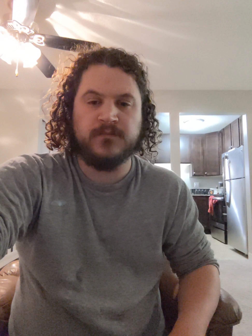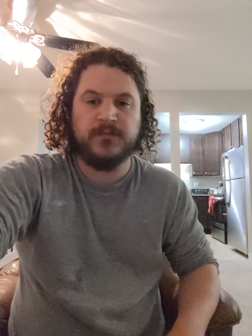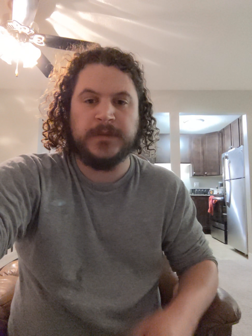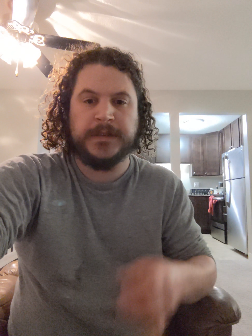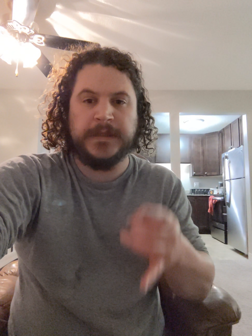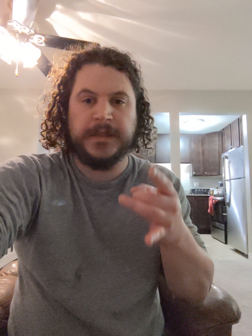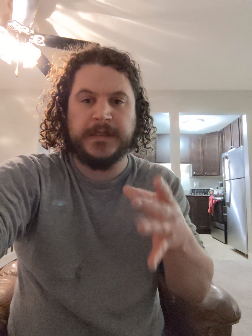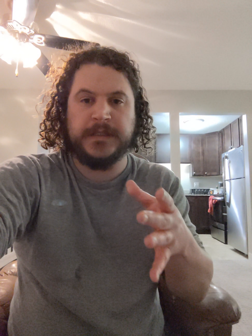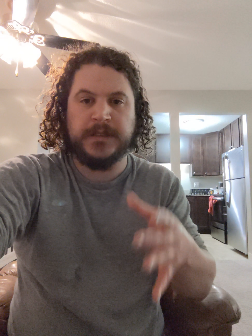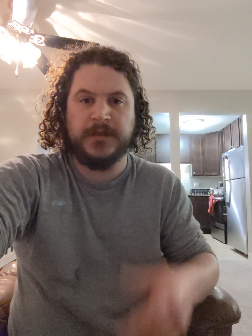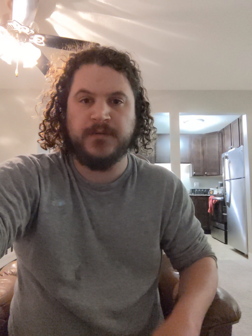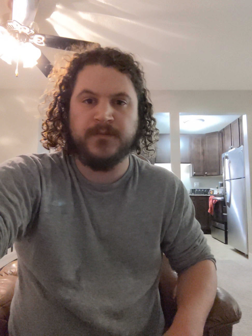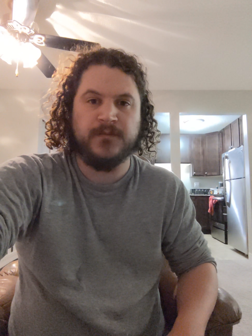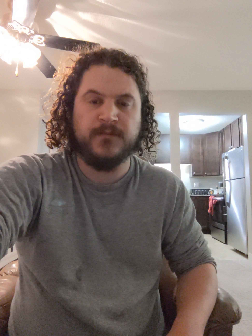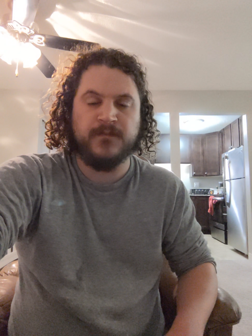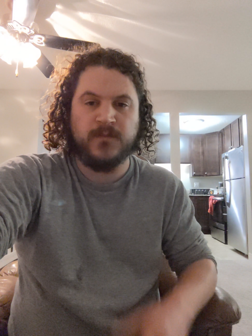hate